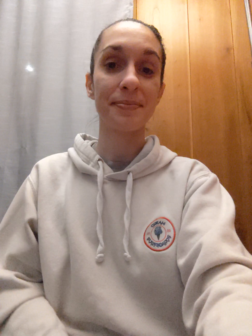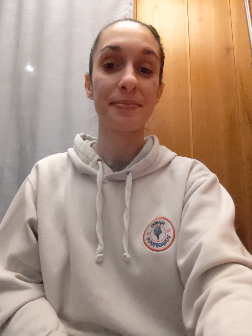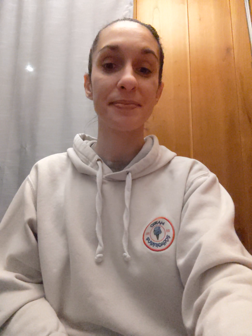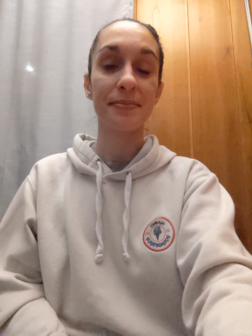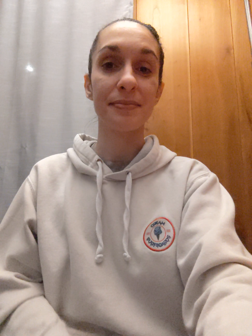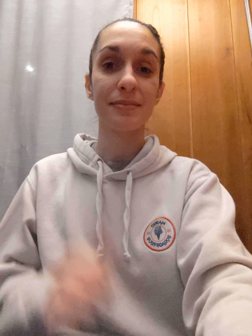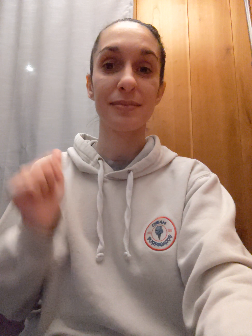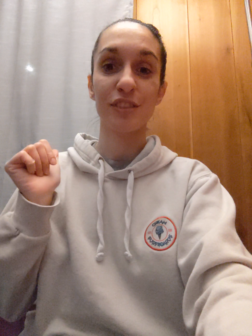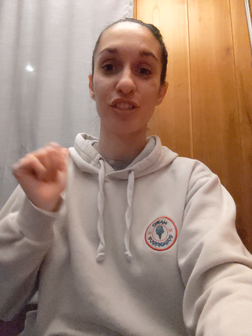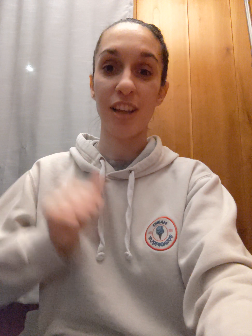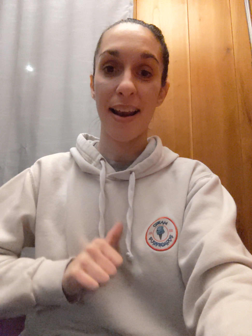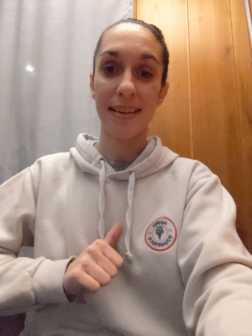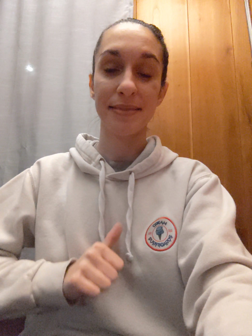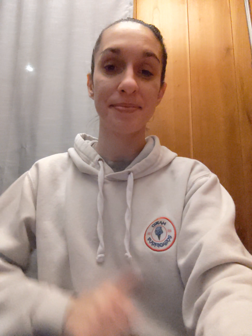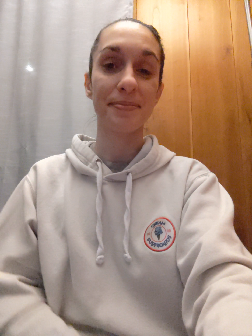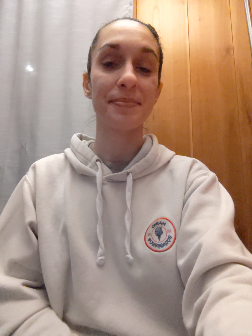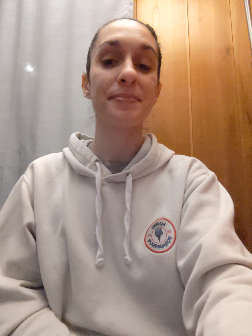jacket